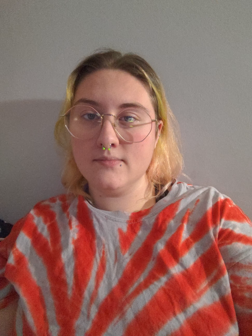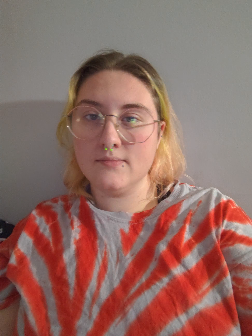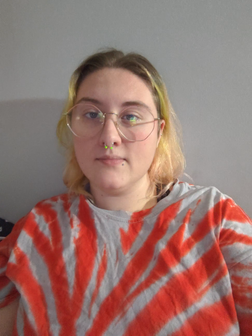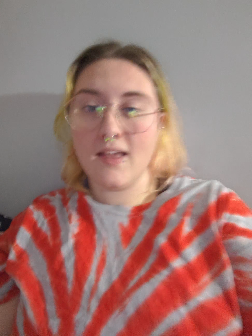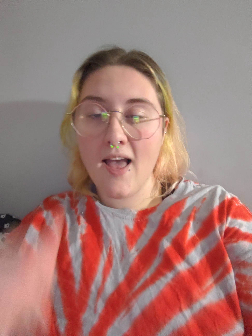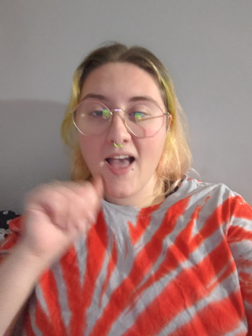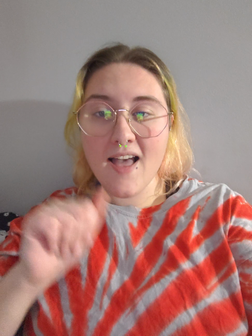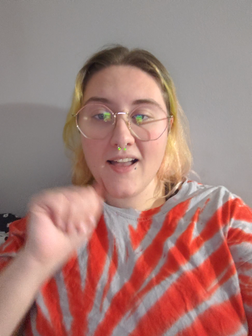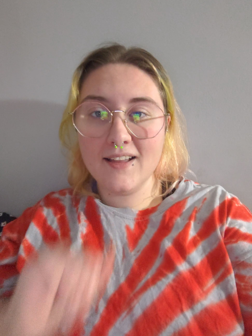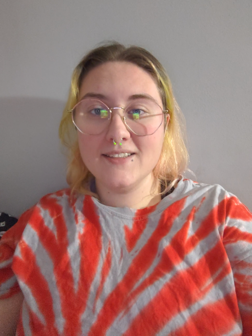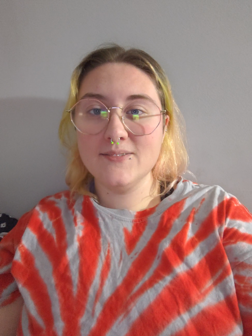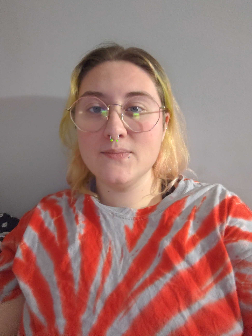aunt